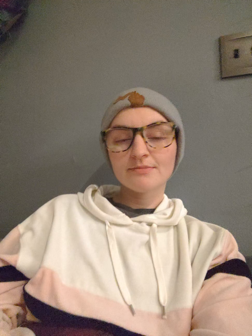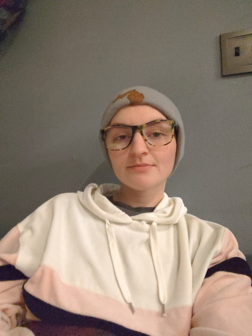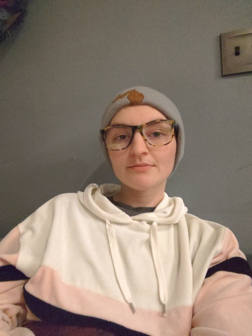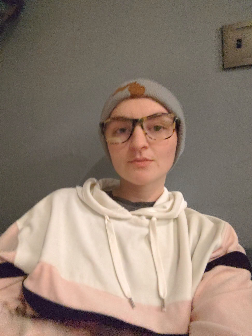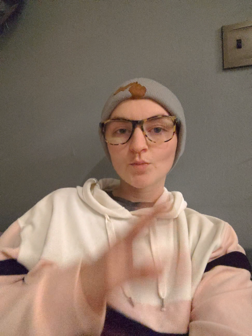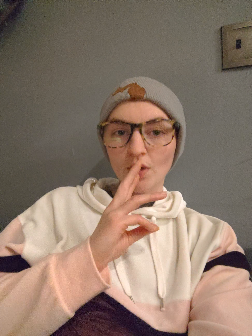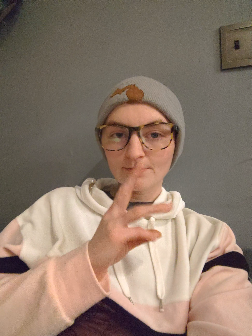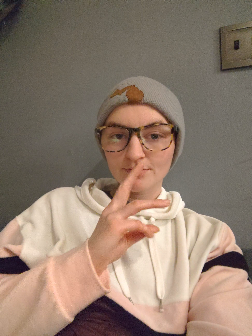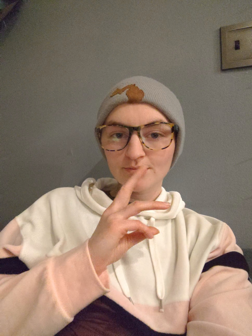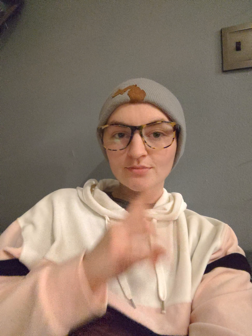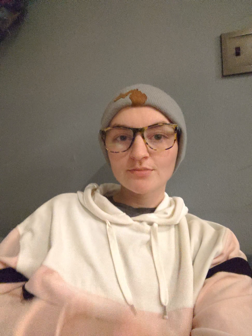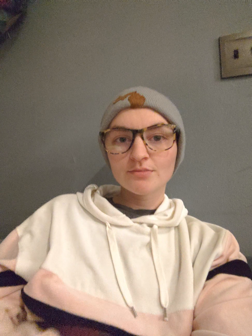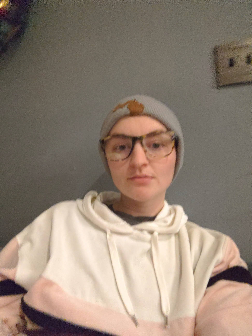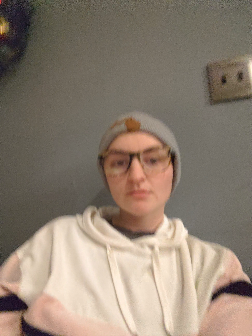water